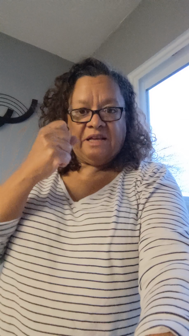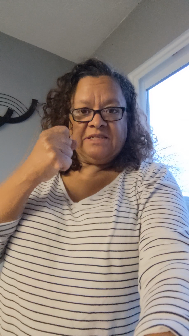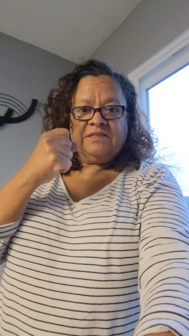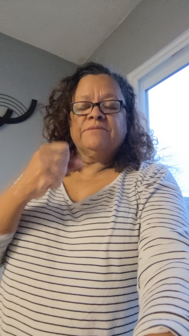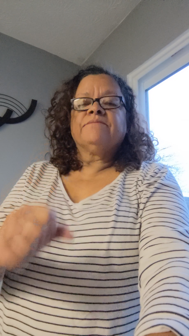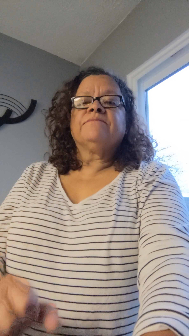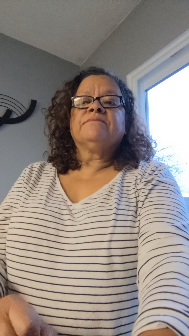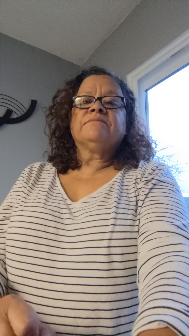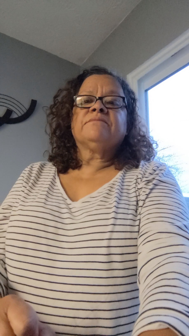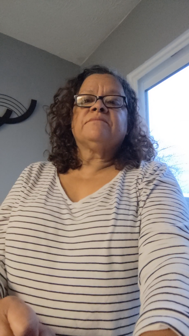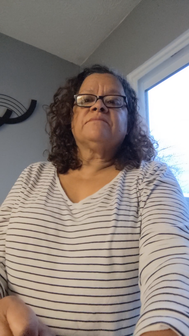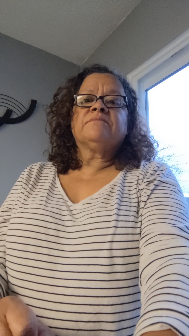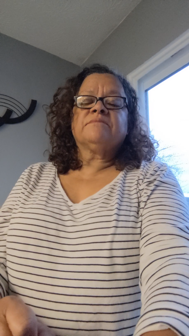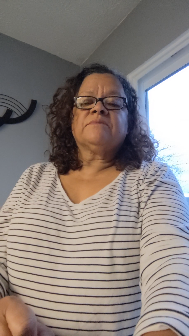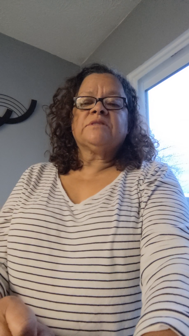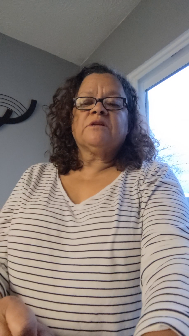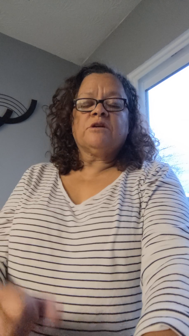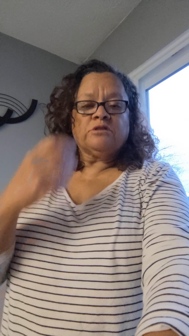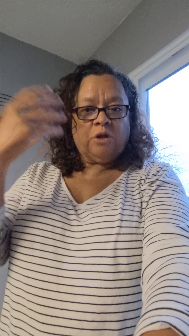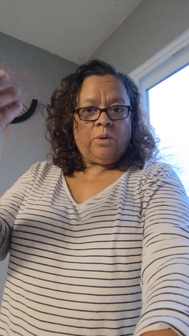got to